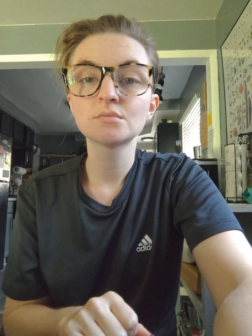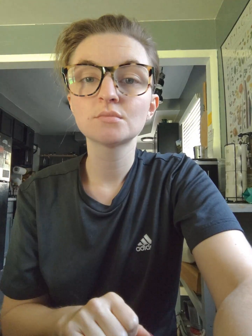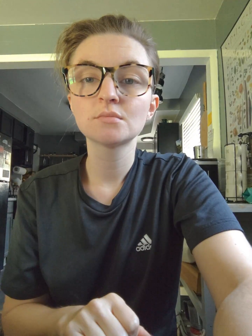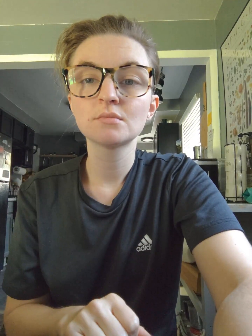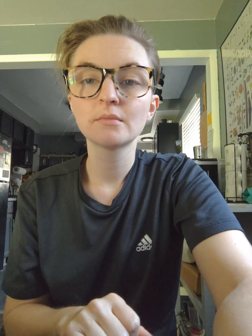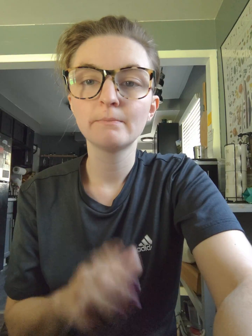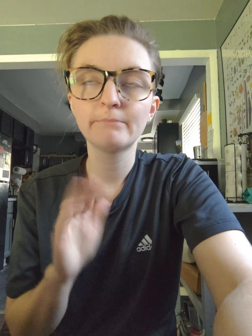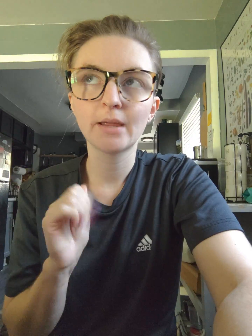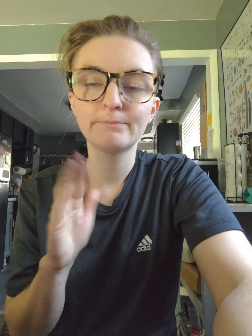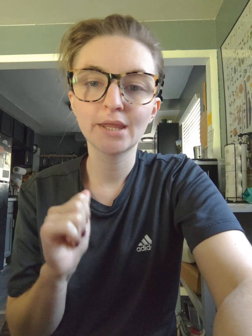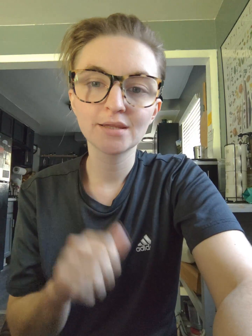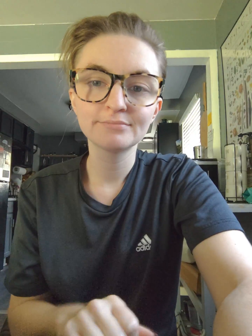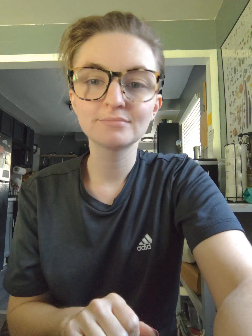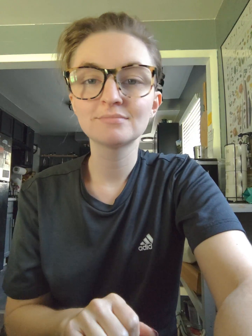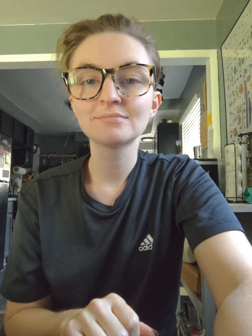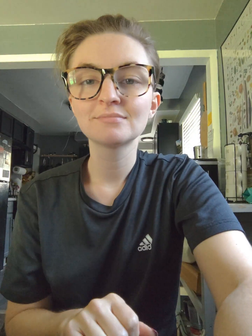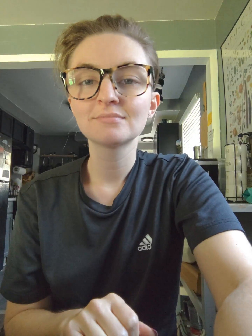baa baa